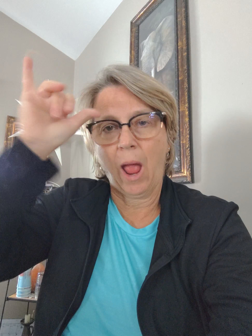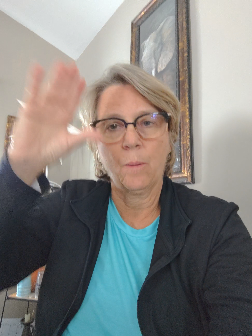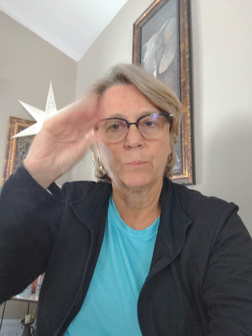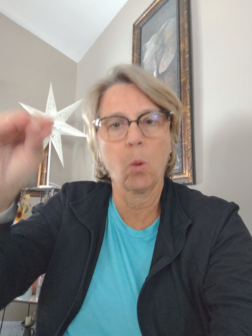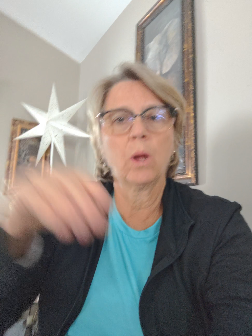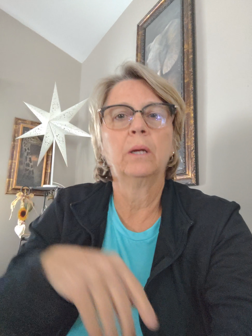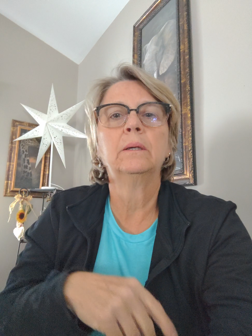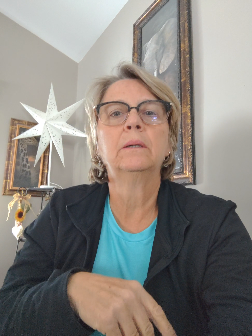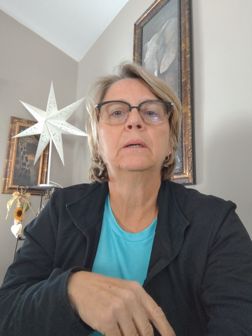cowboy